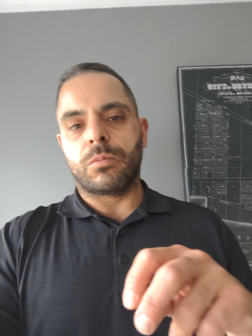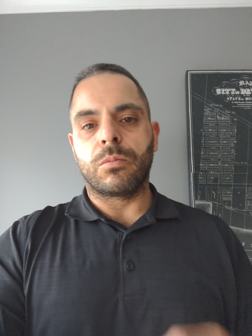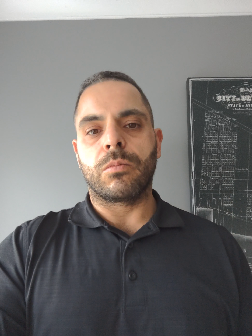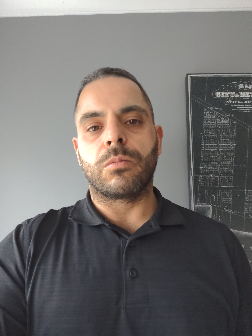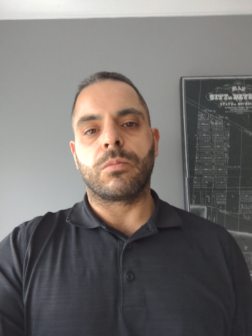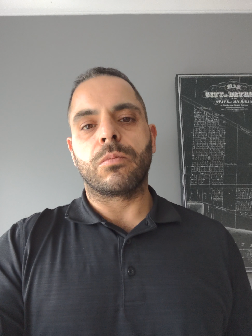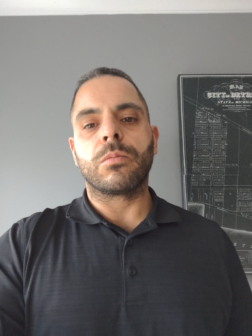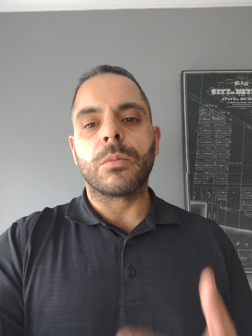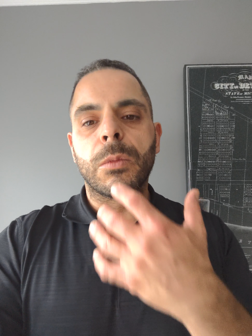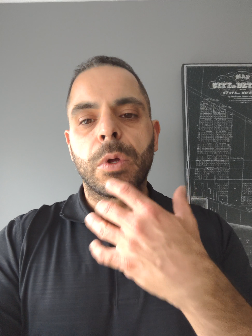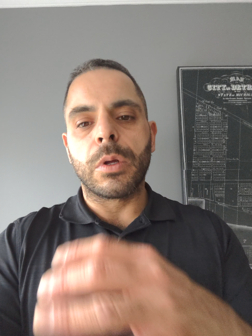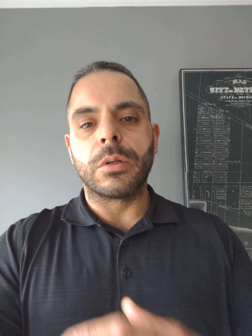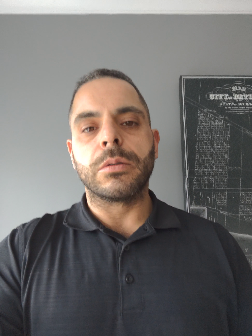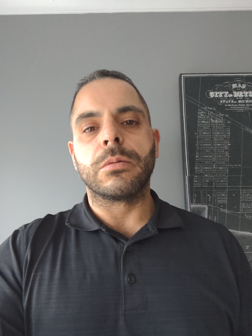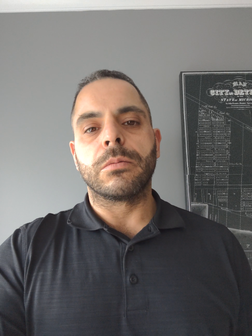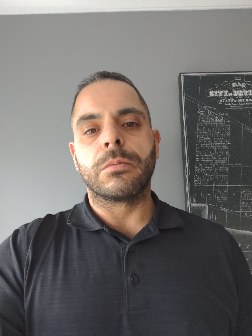hot